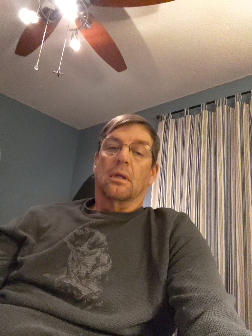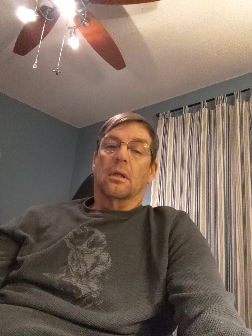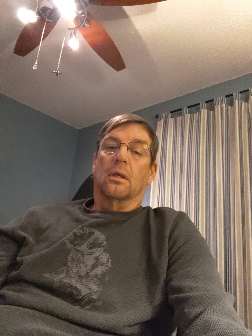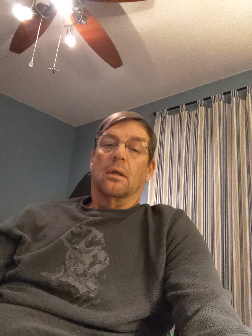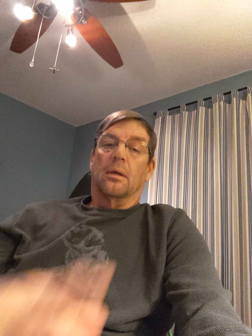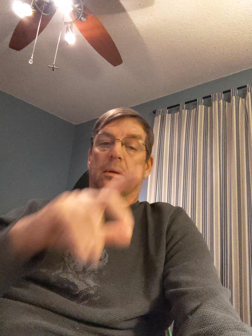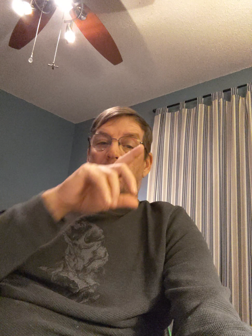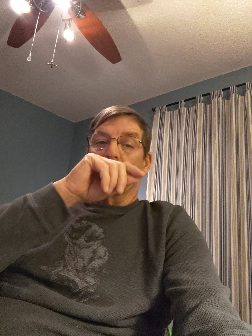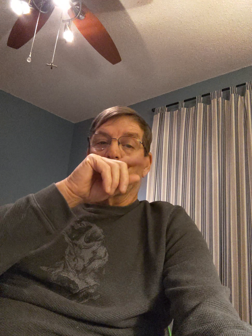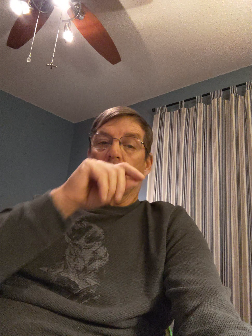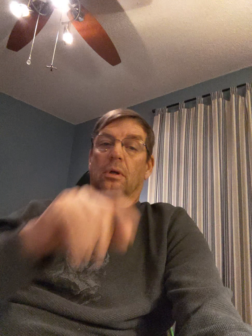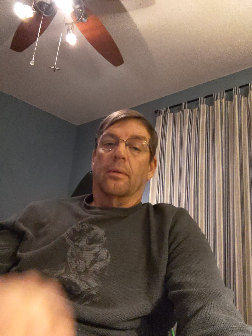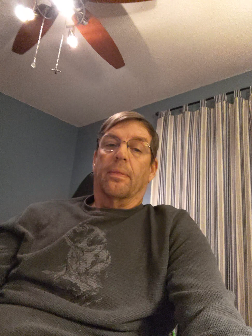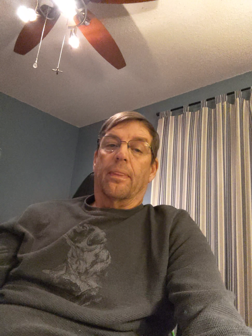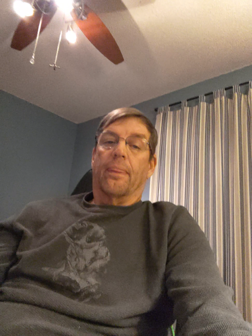bird